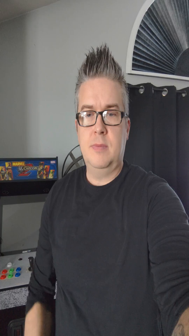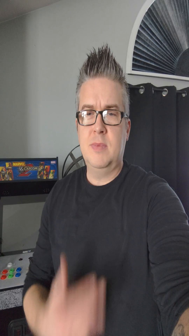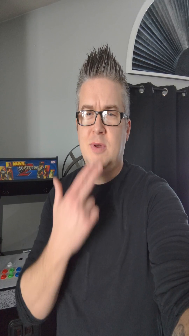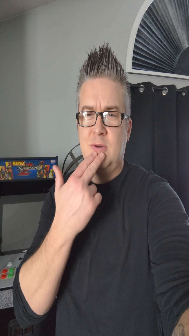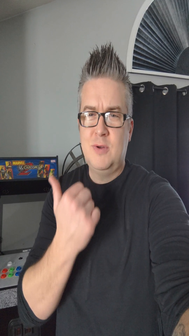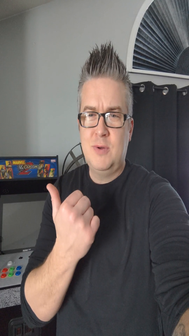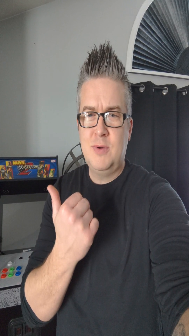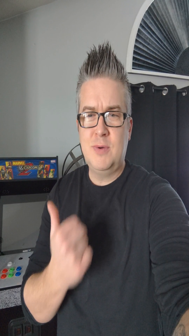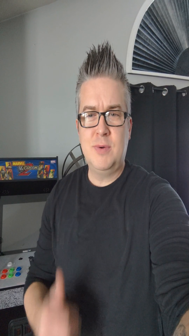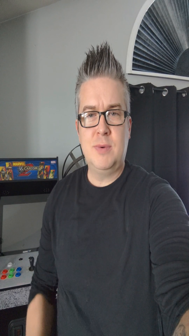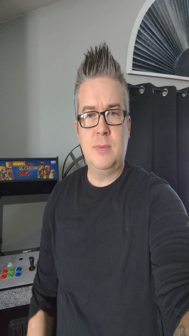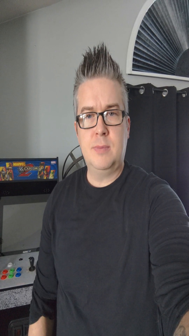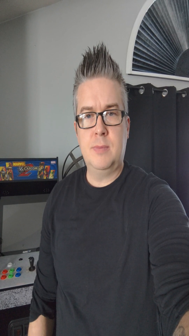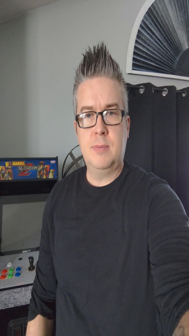cute